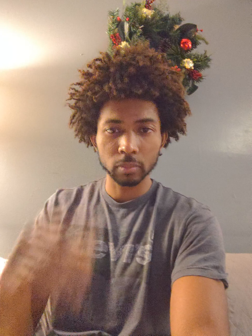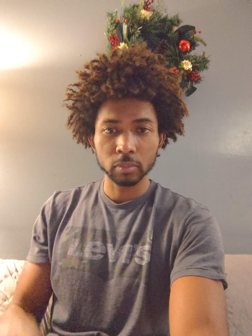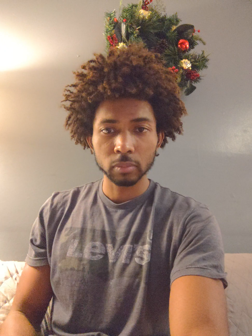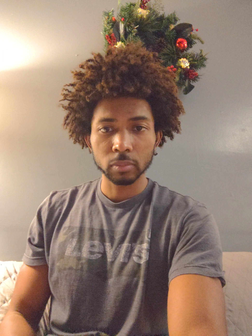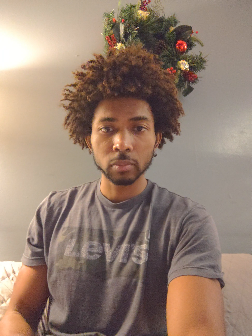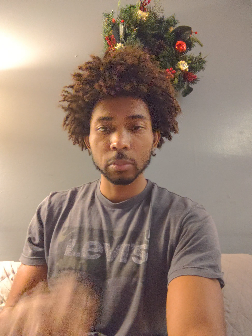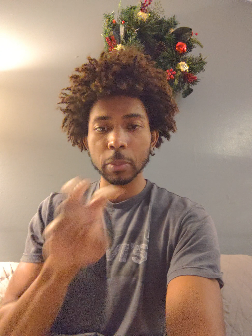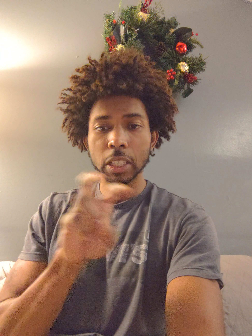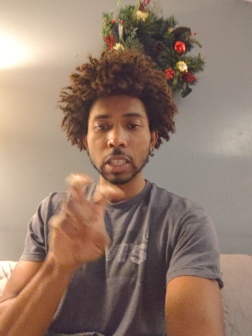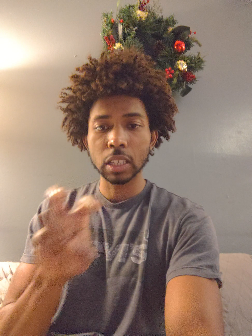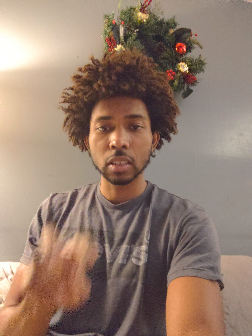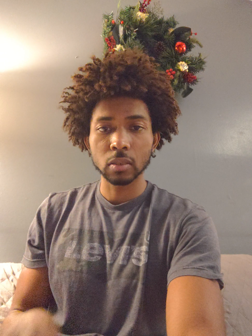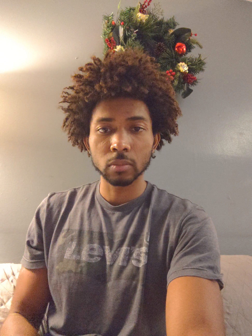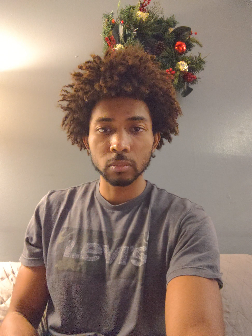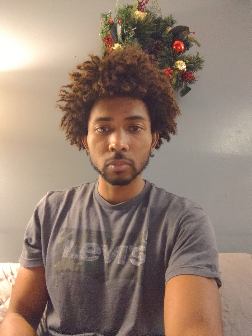pizza